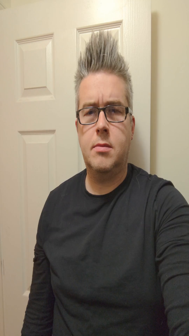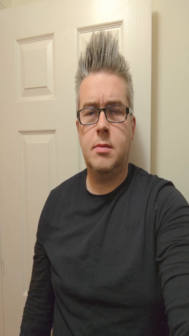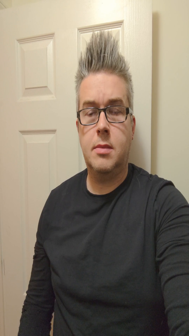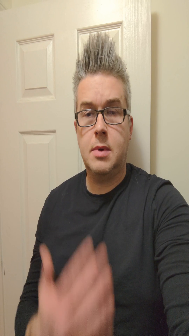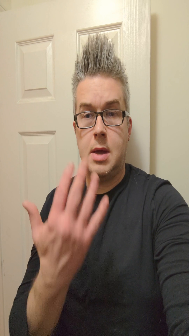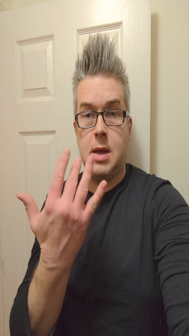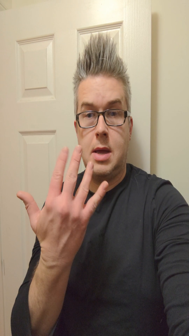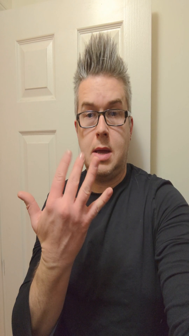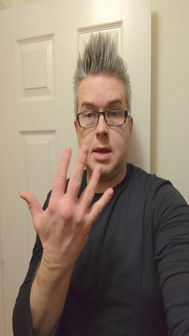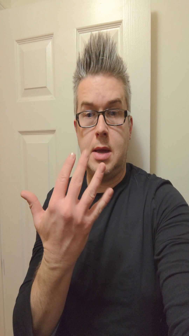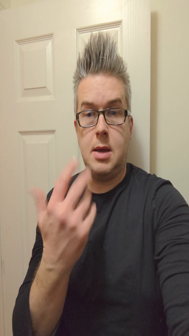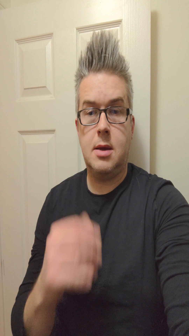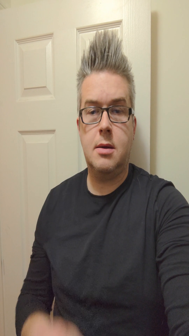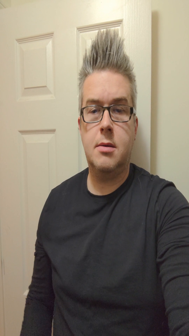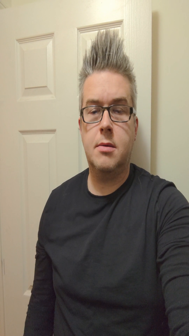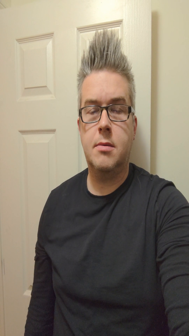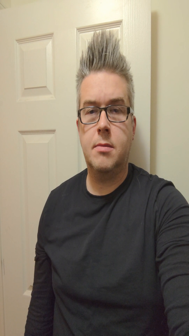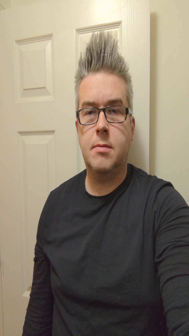finger